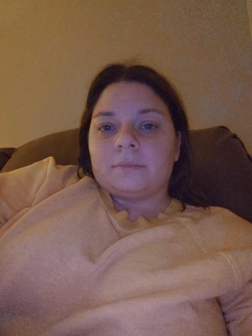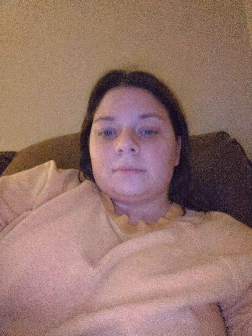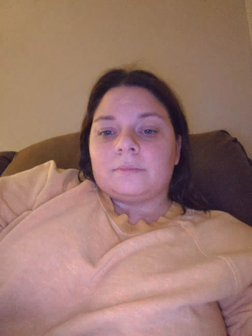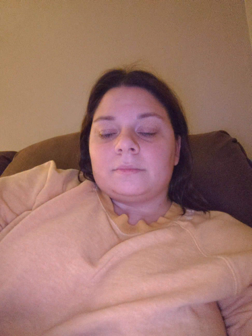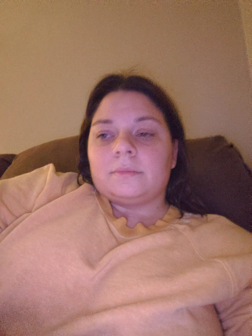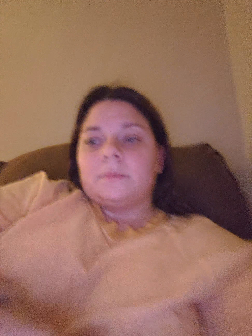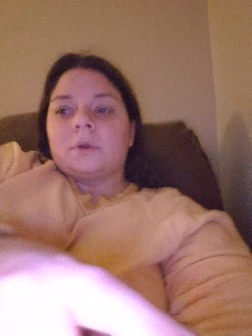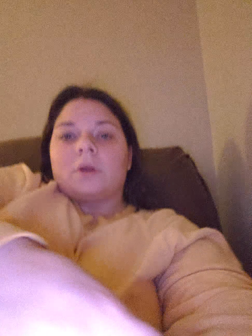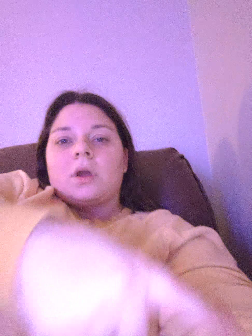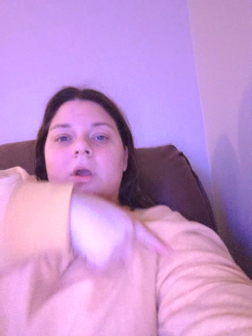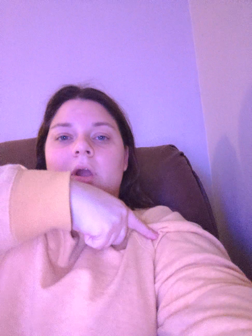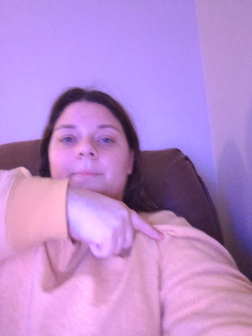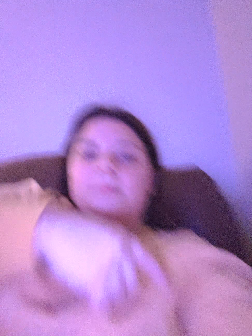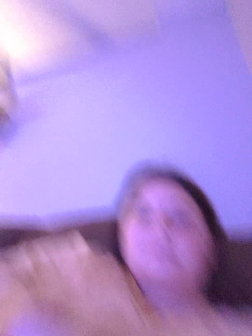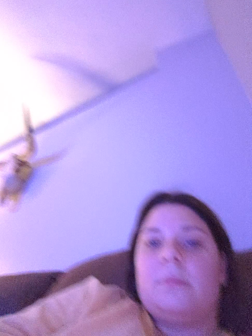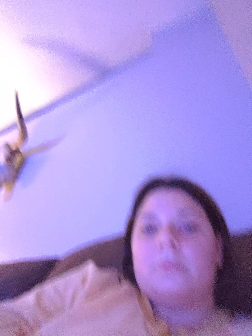arm